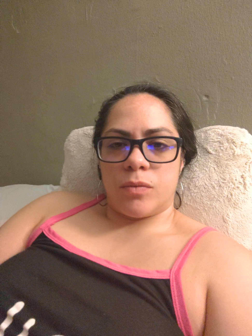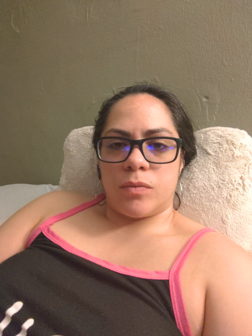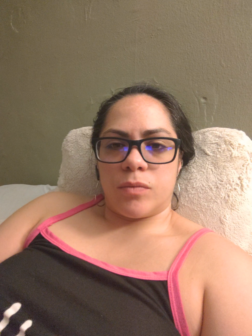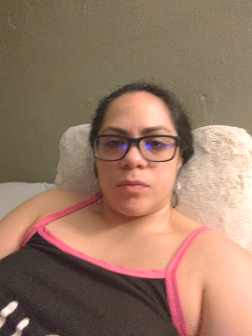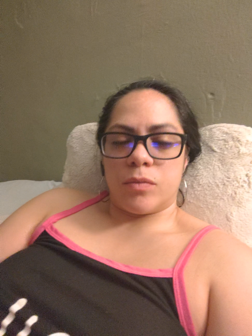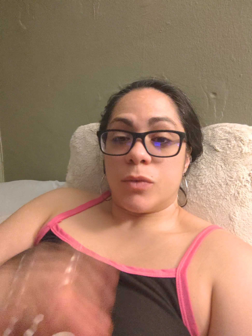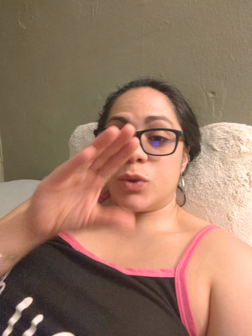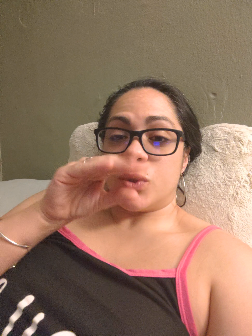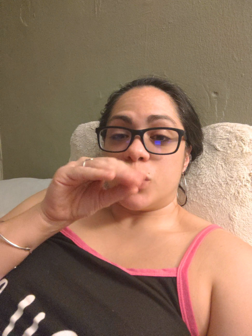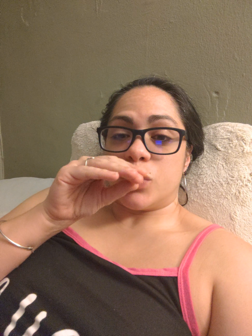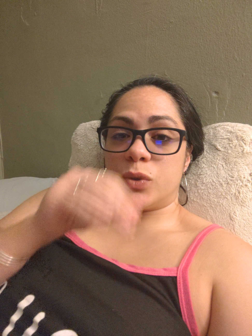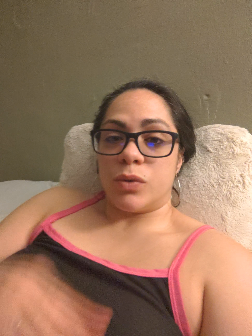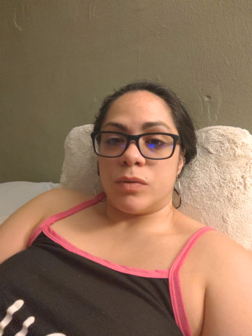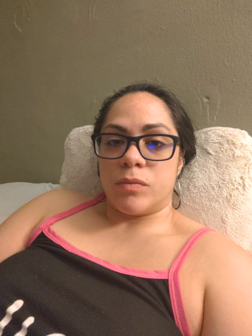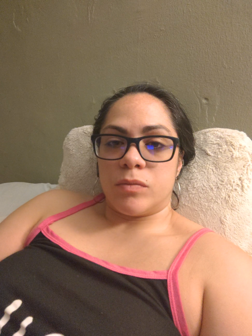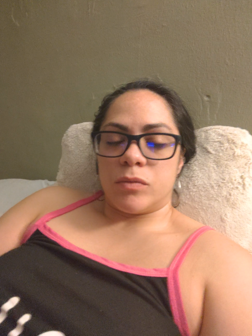goose